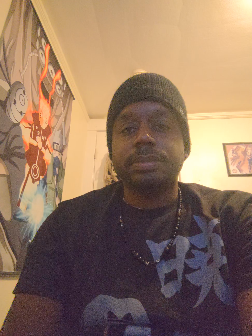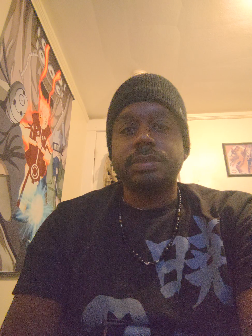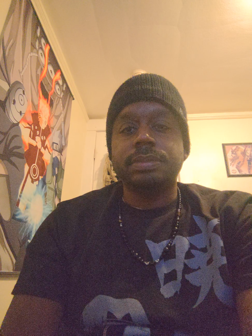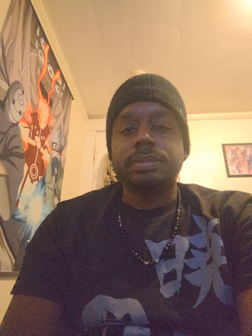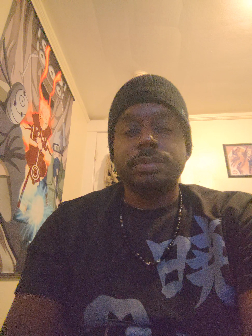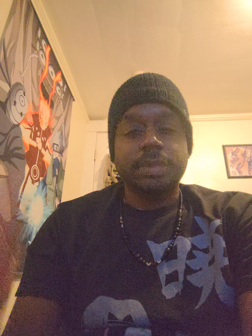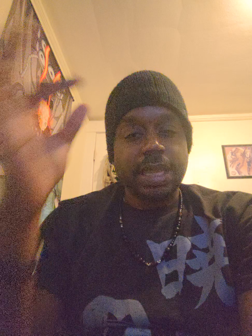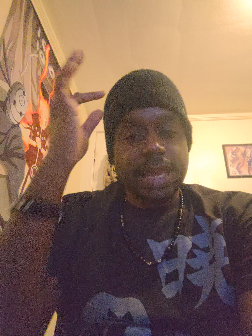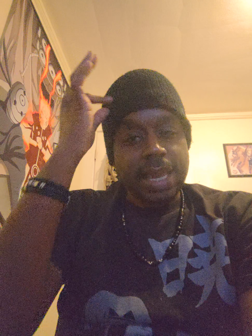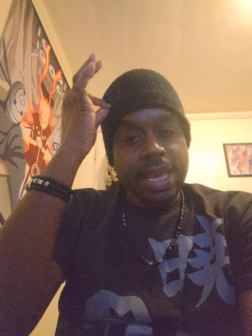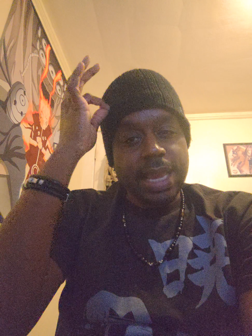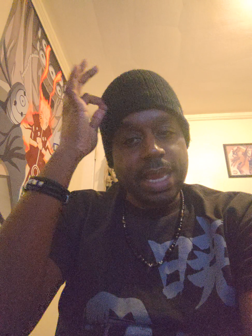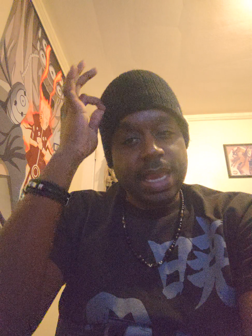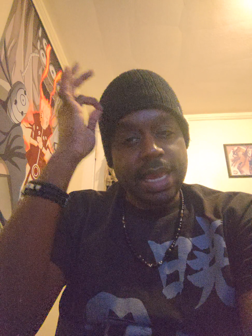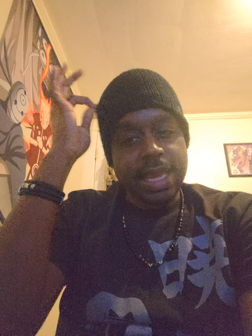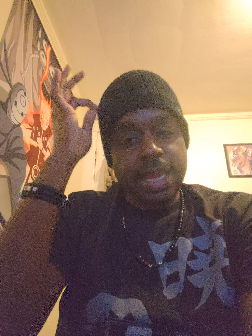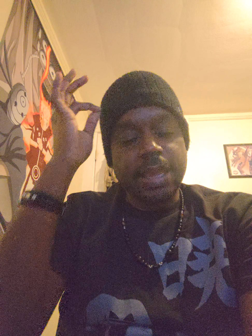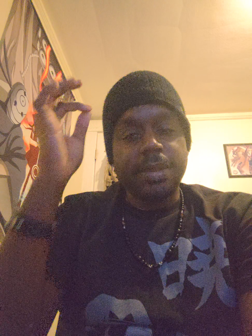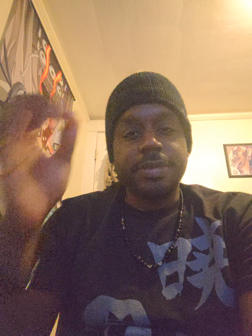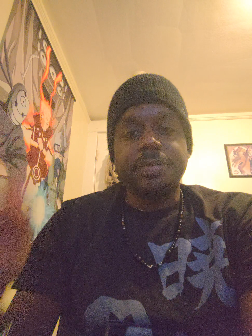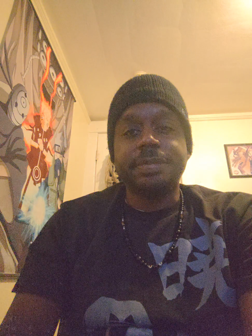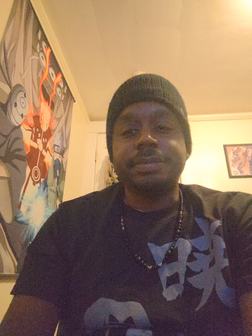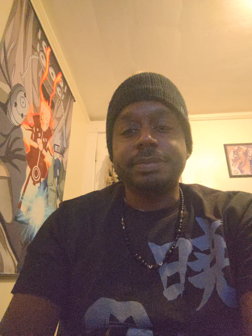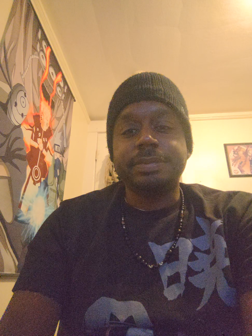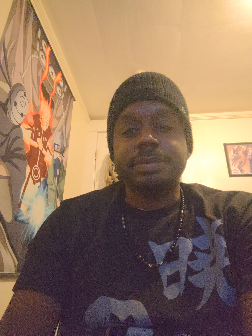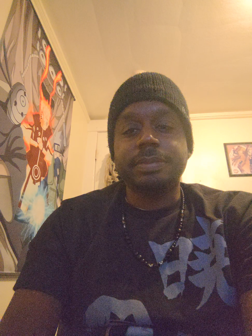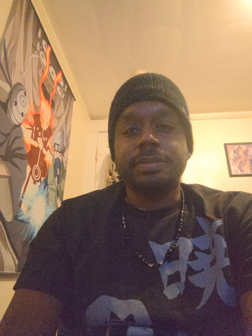hair